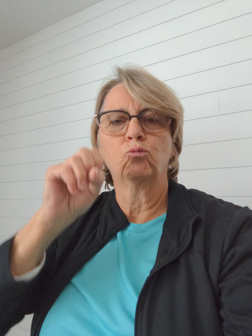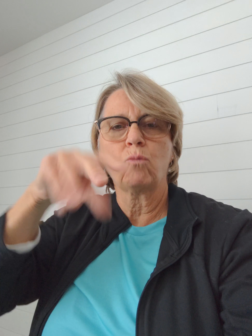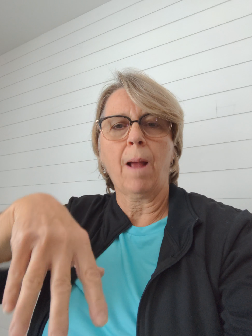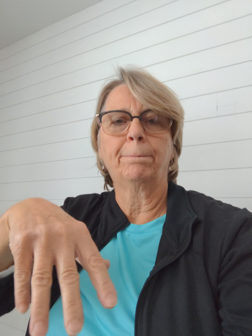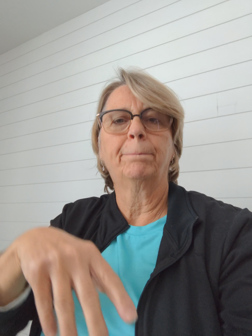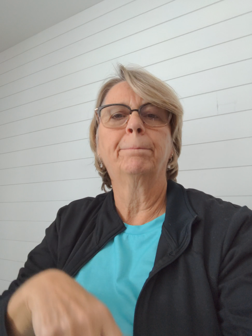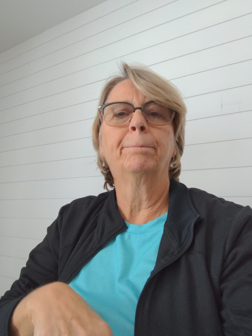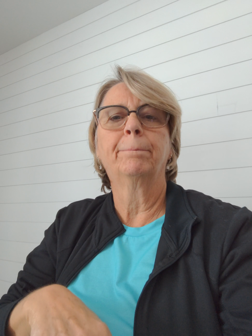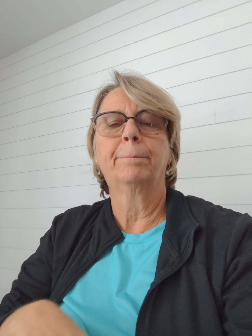drop